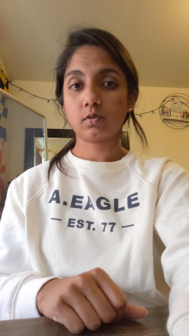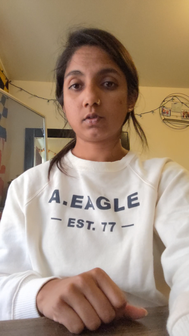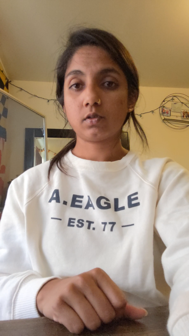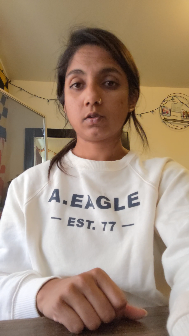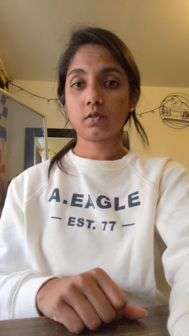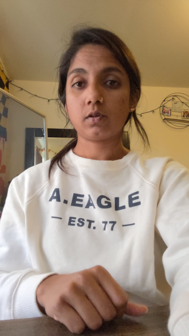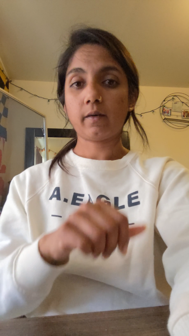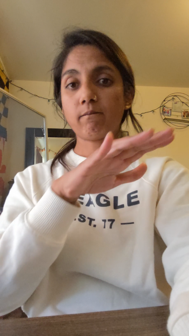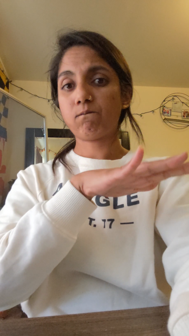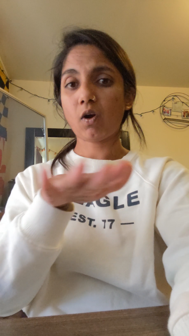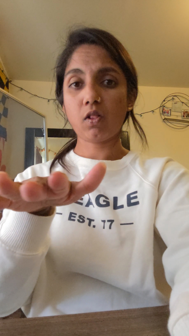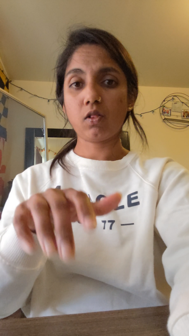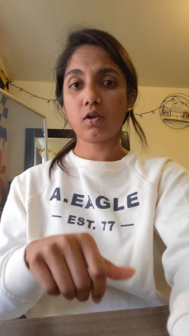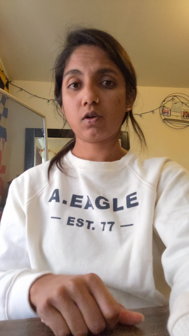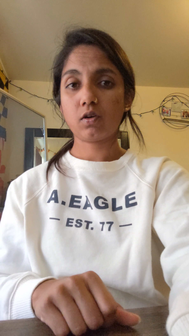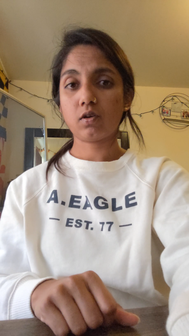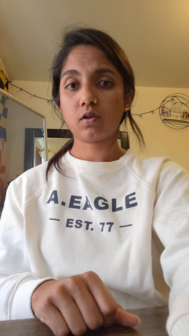full